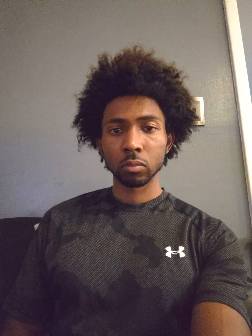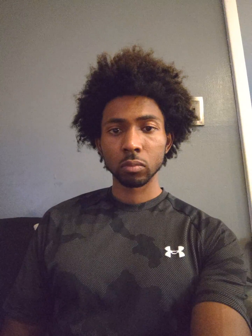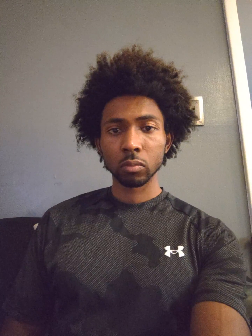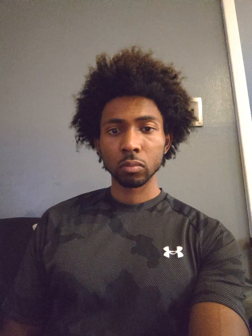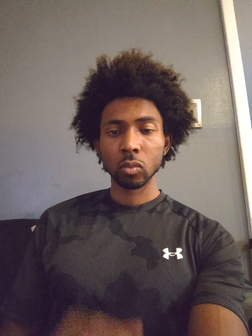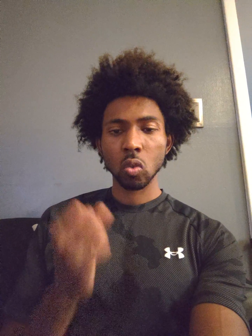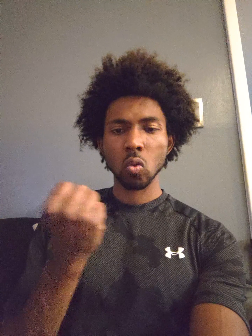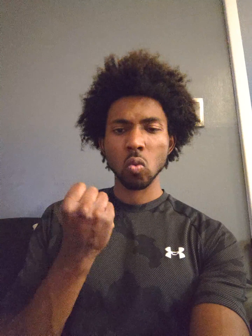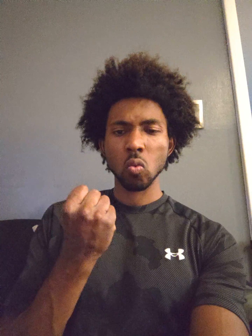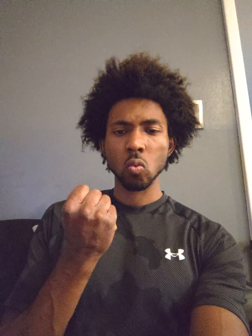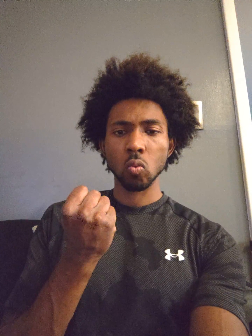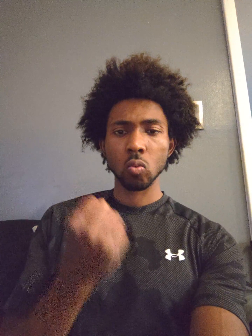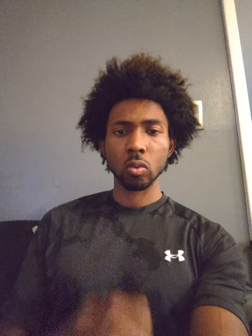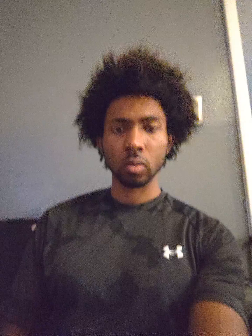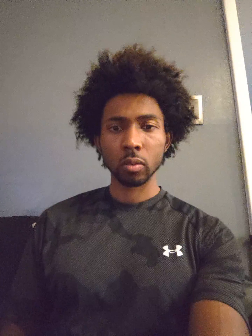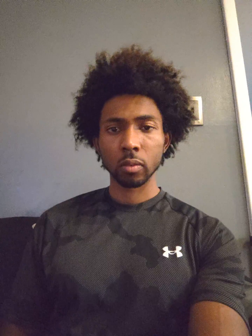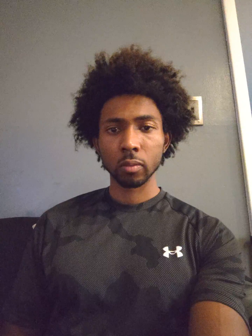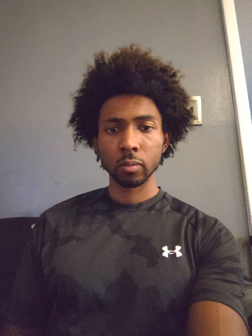hold